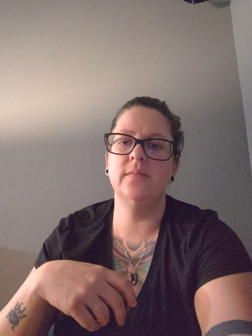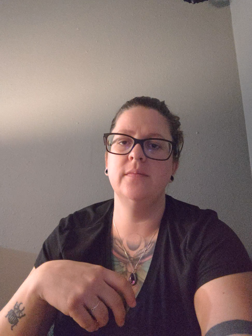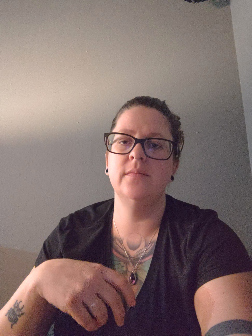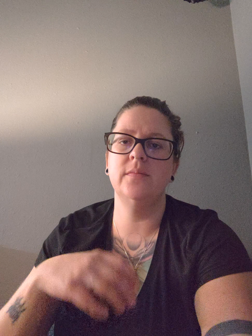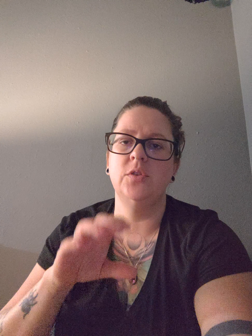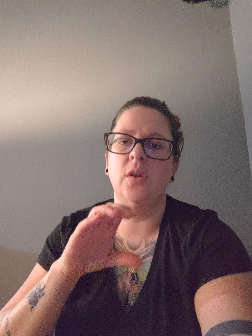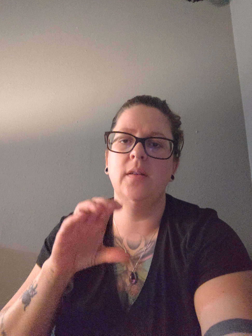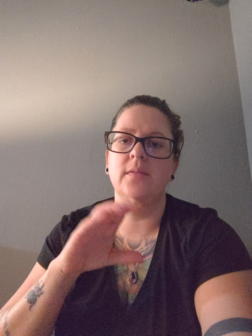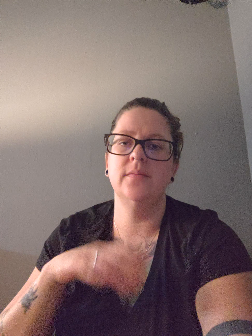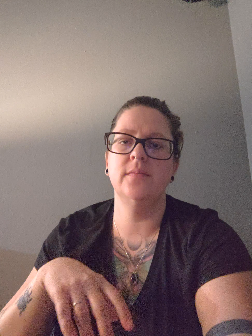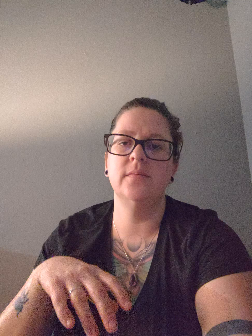chocolate